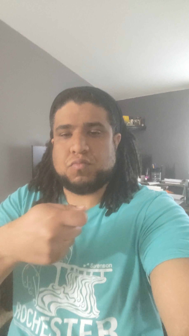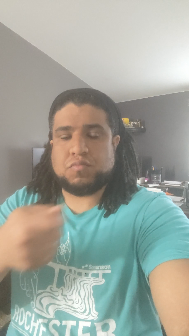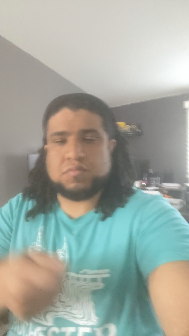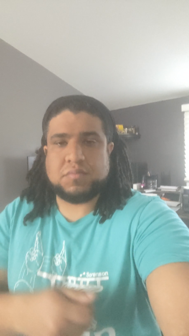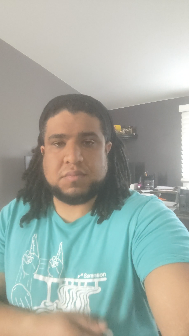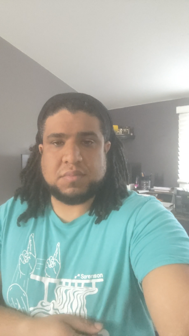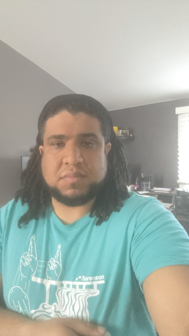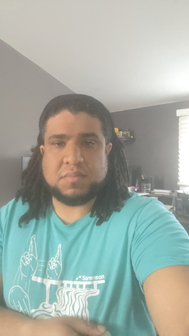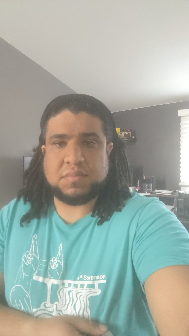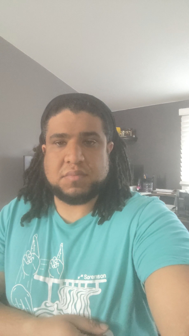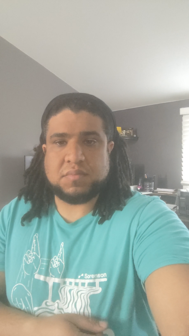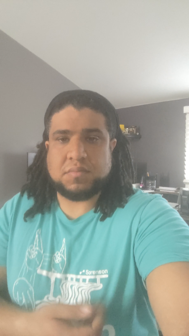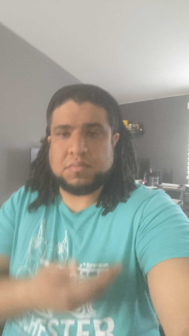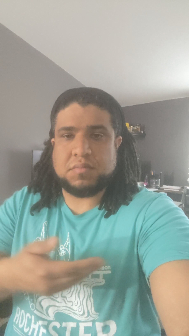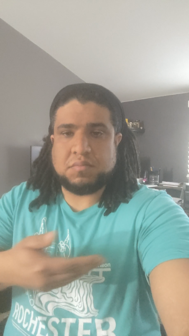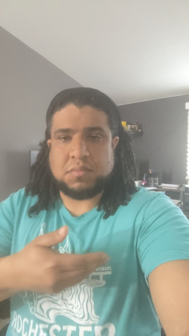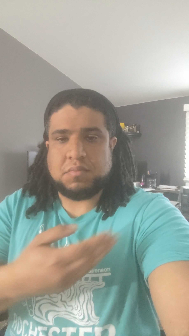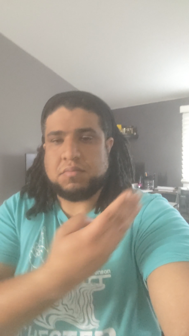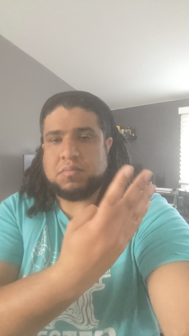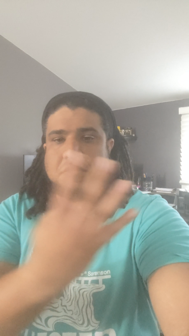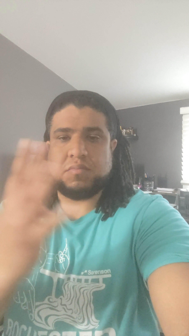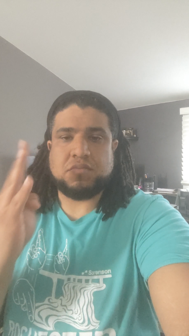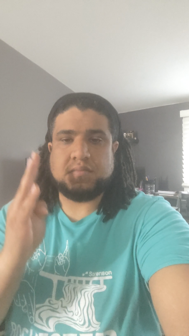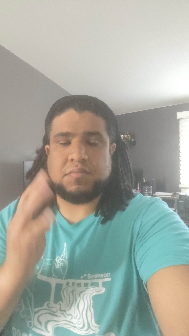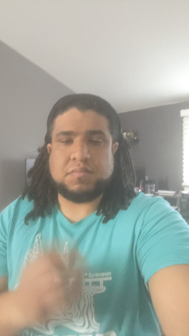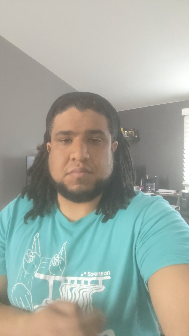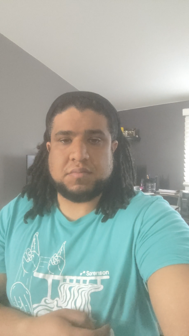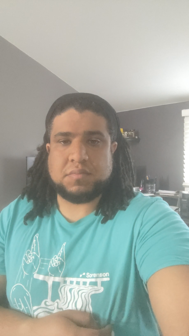crib